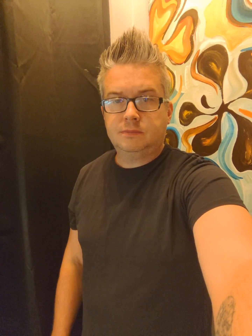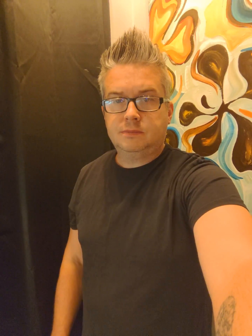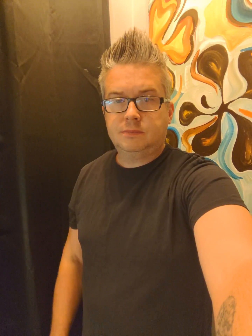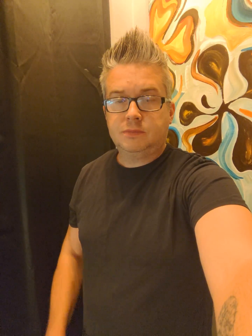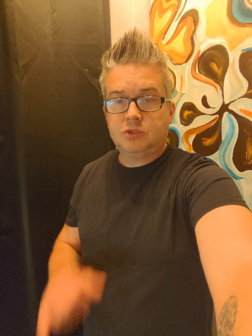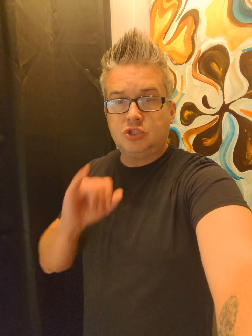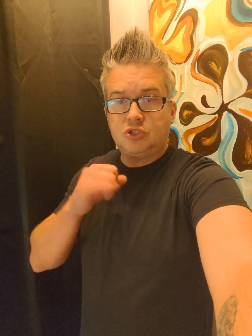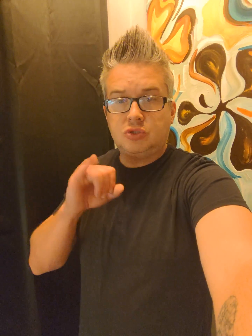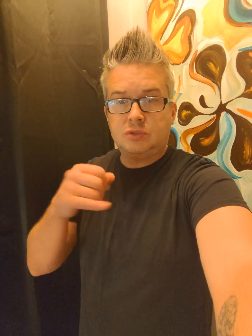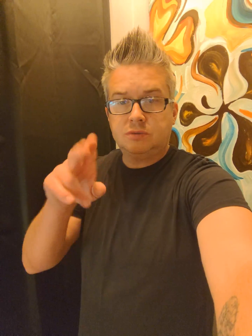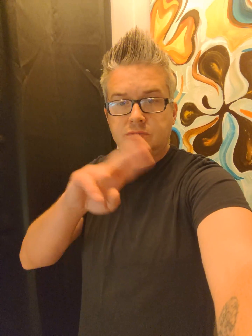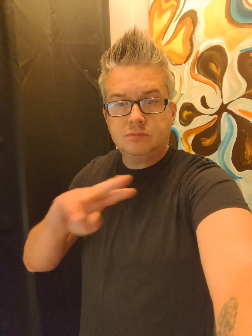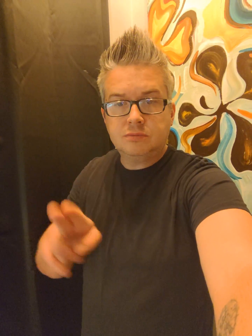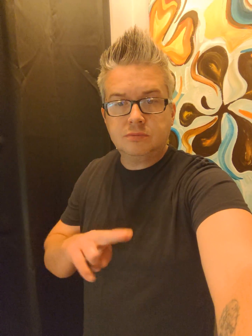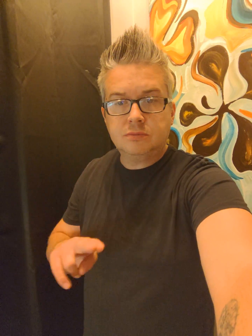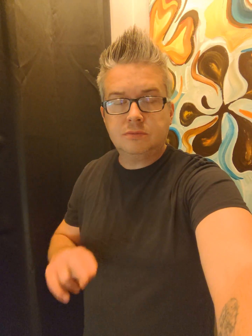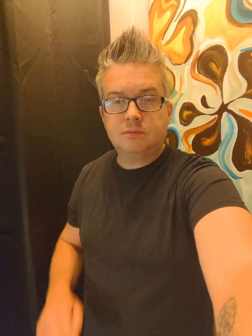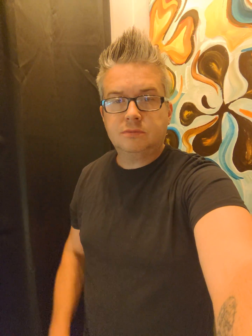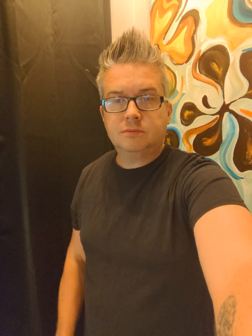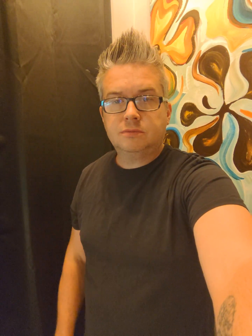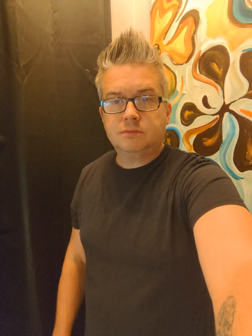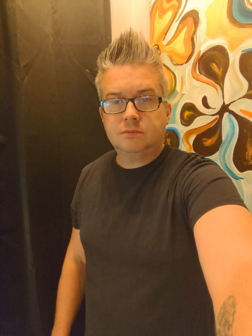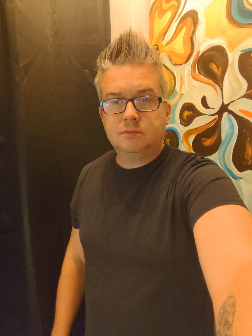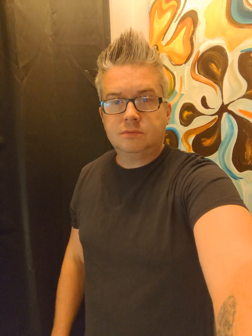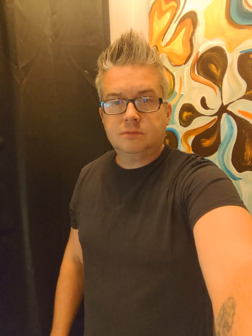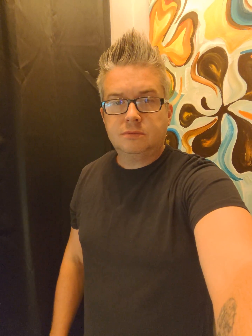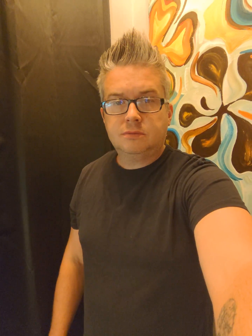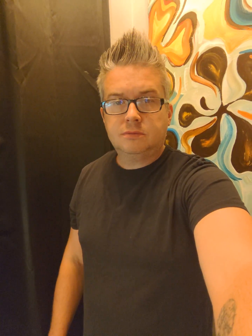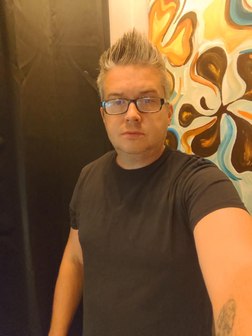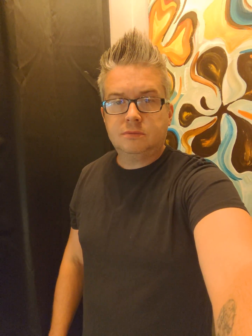jelly